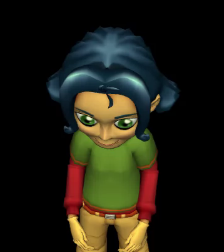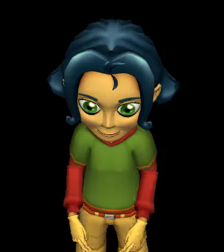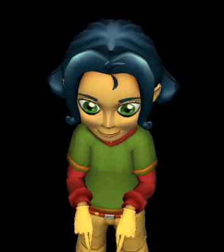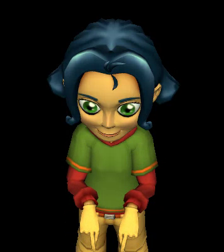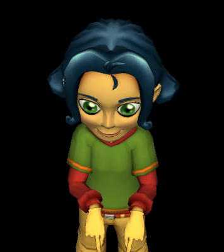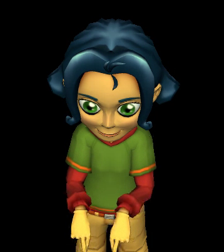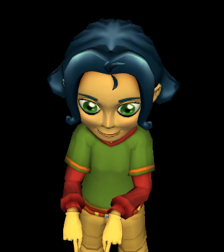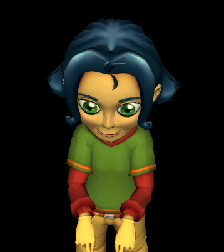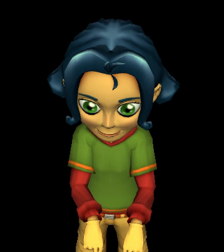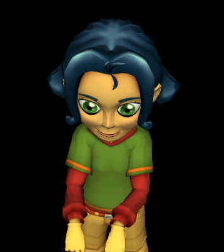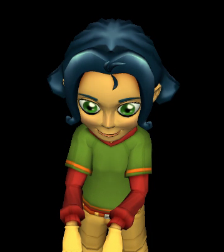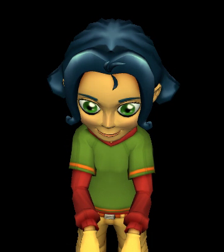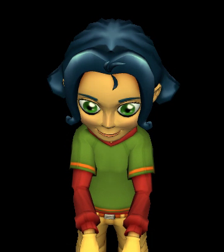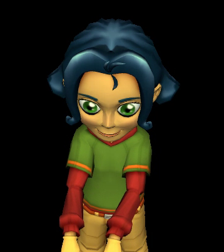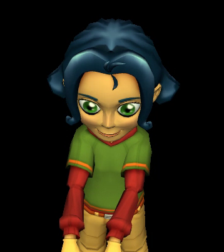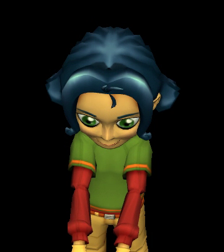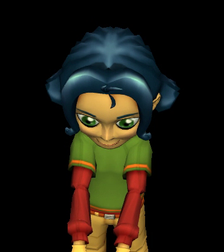نهر